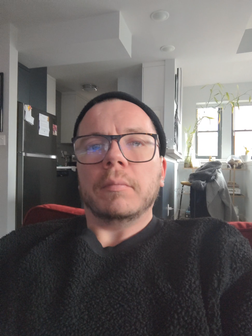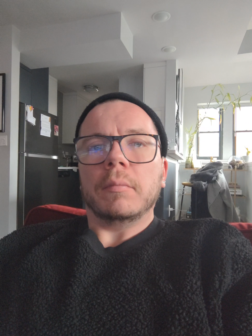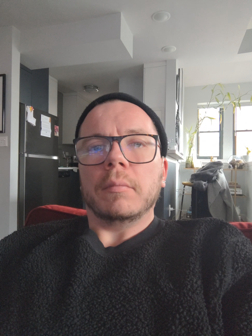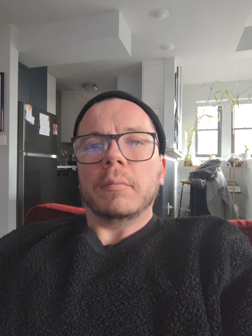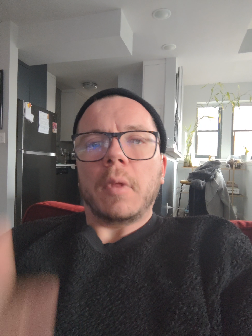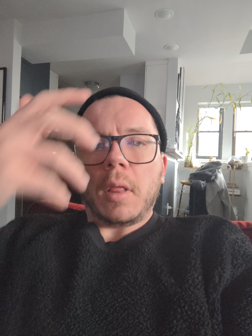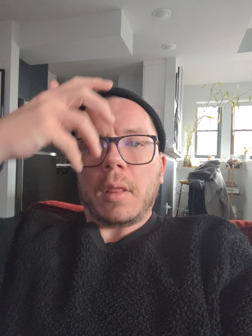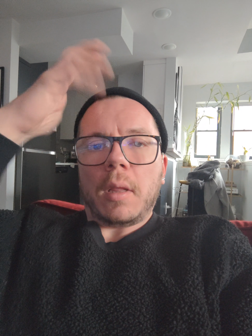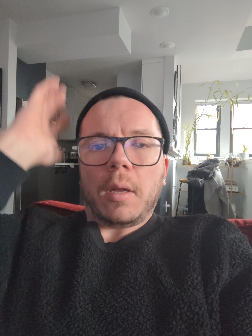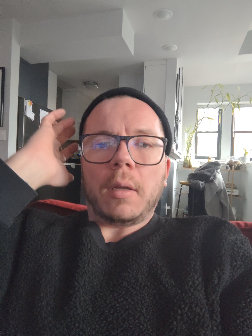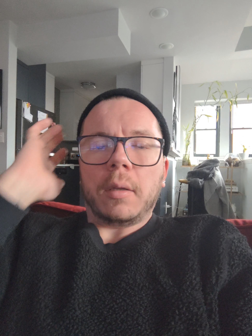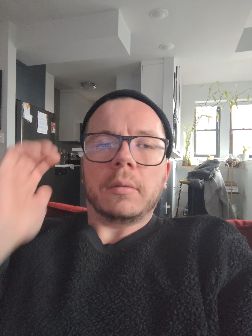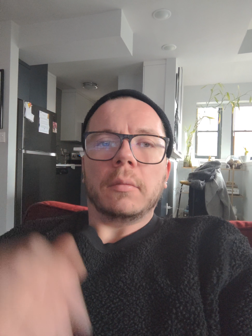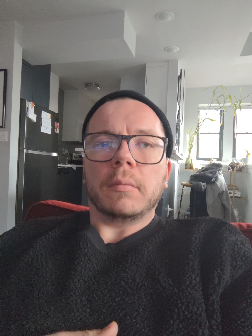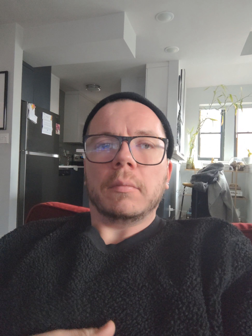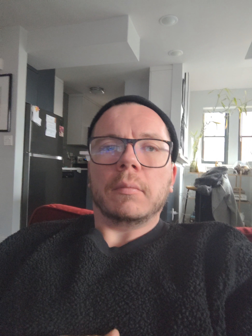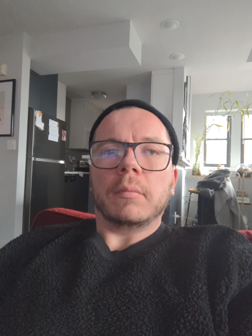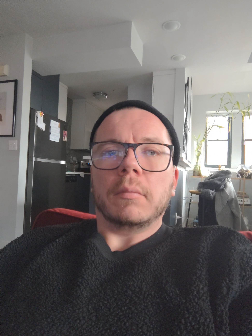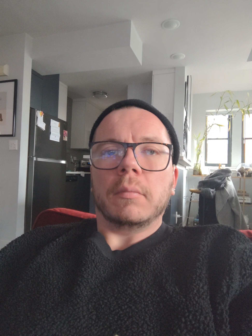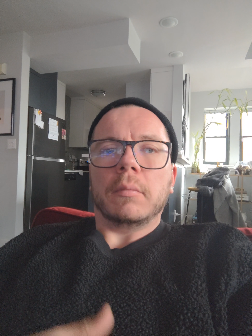lion